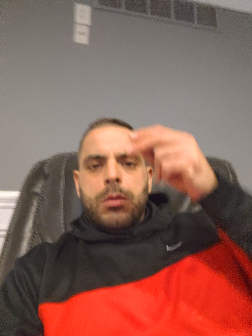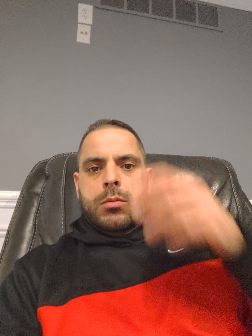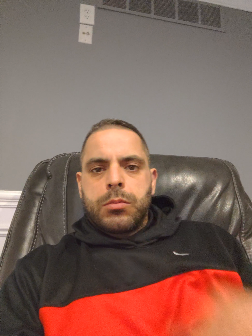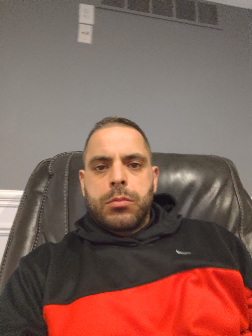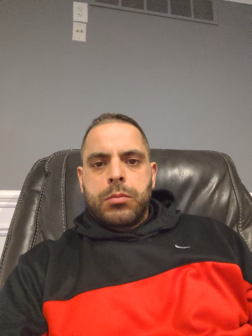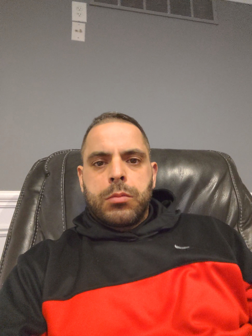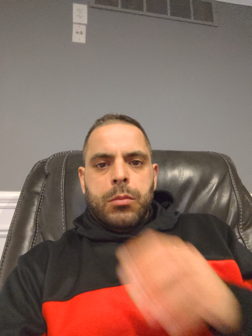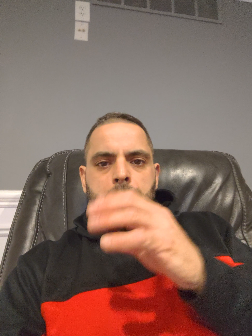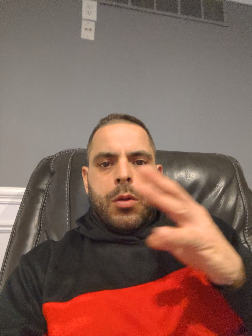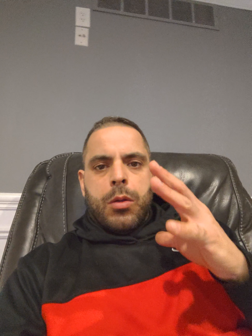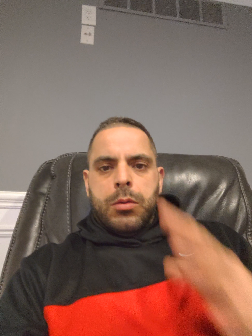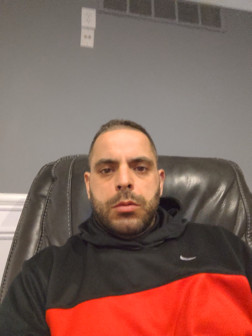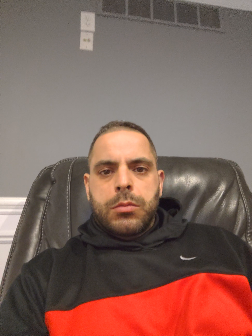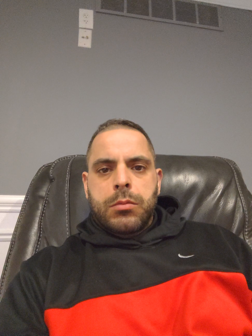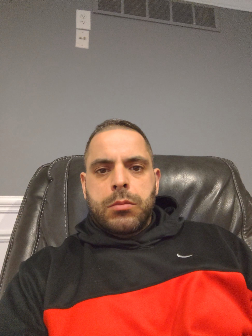balloon